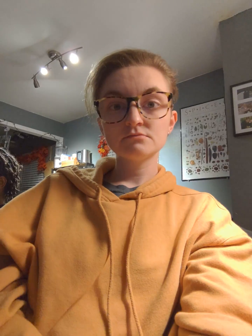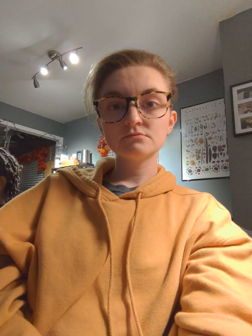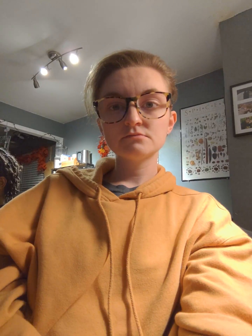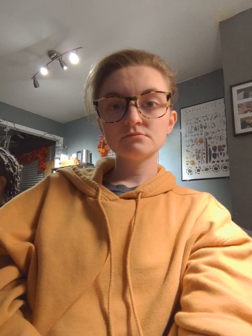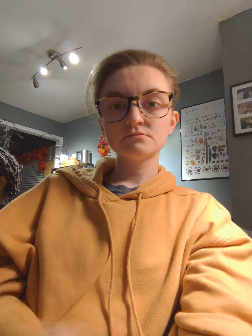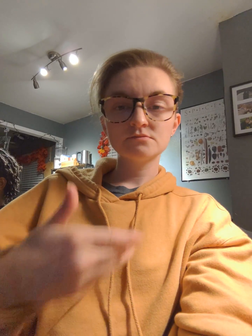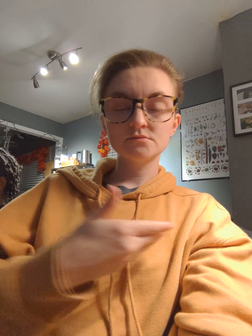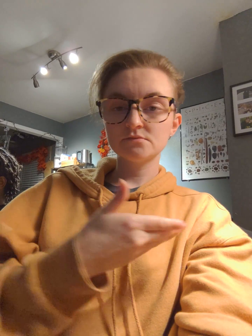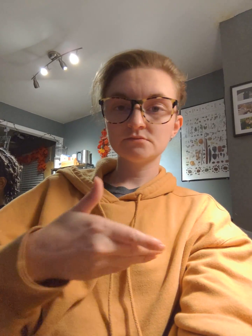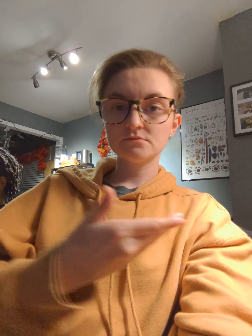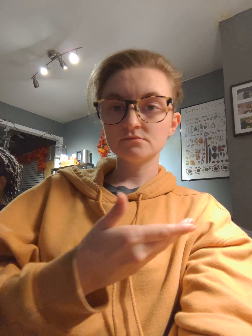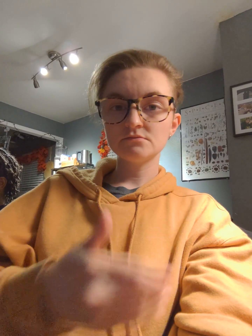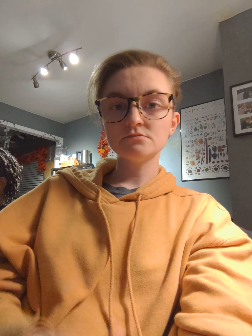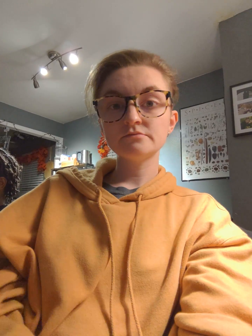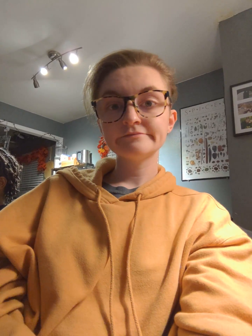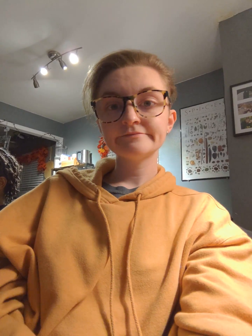baby